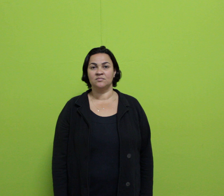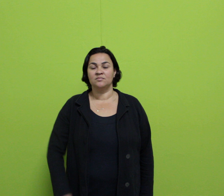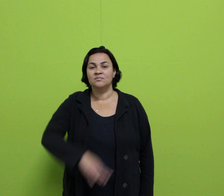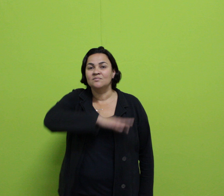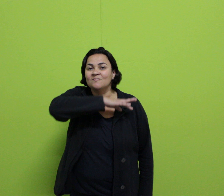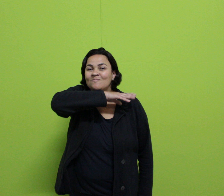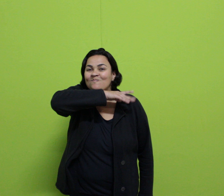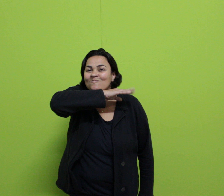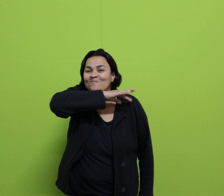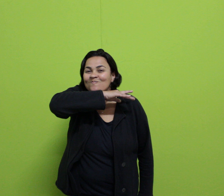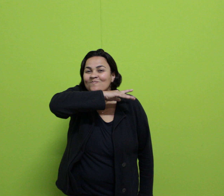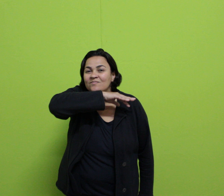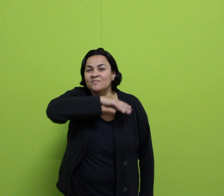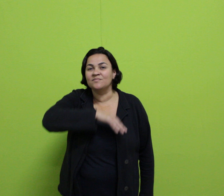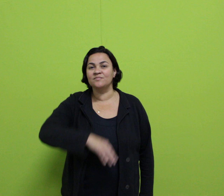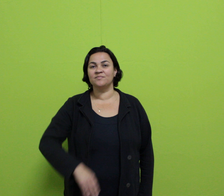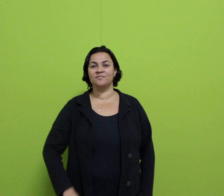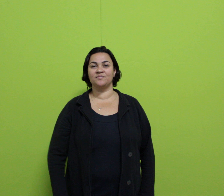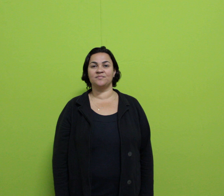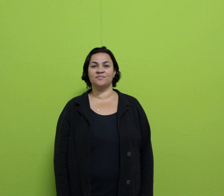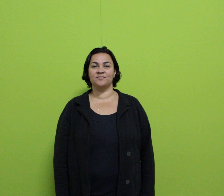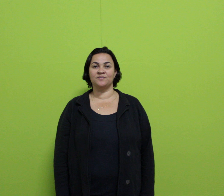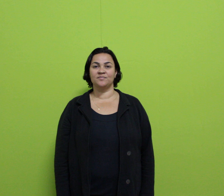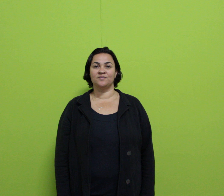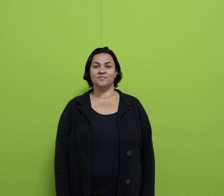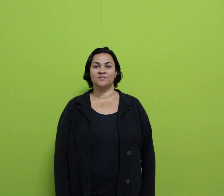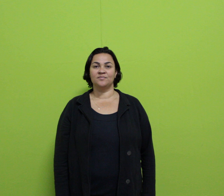ruim